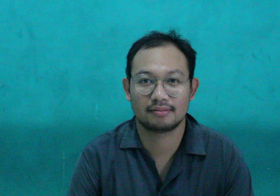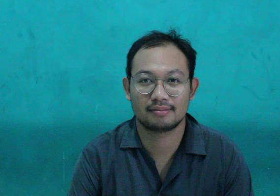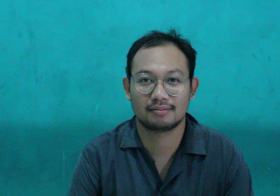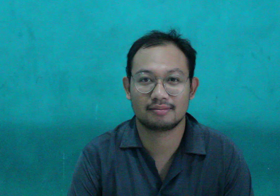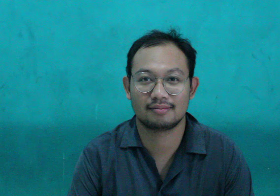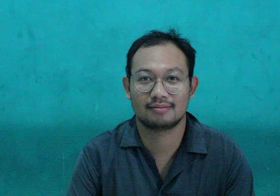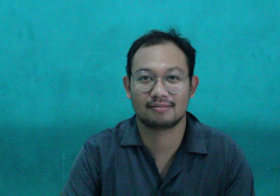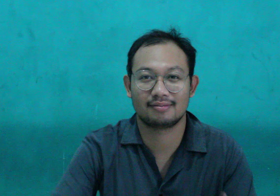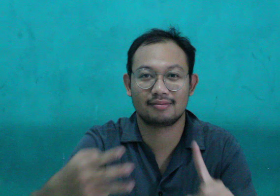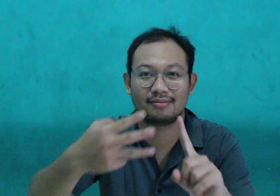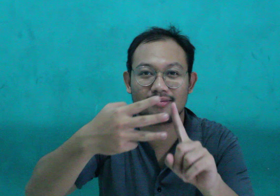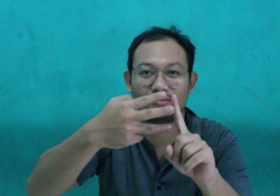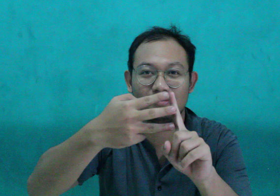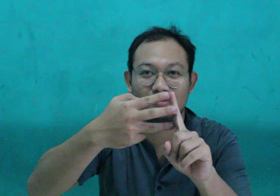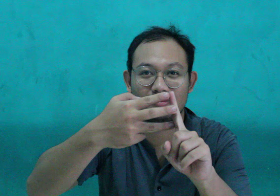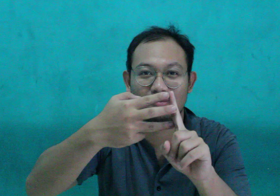B